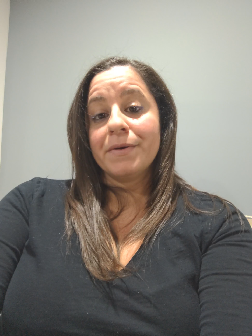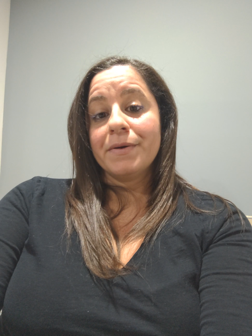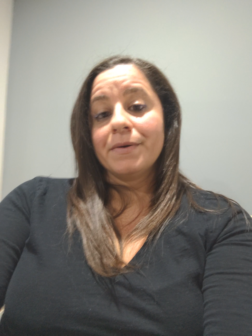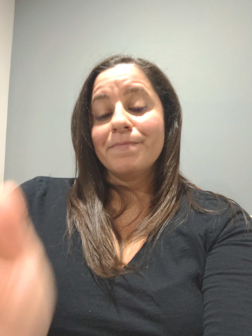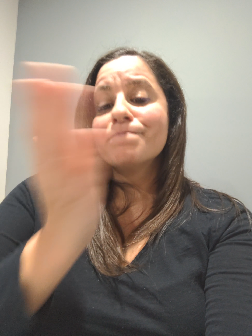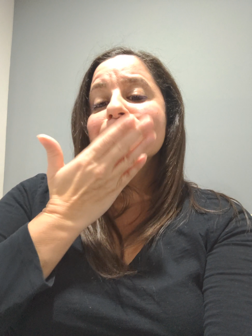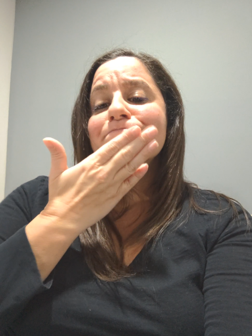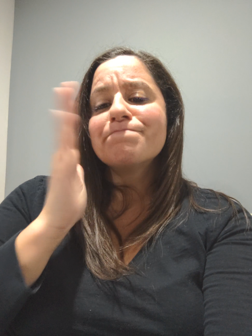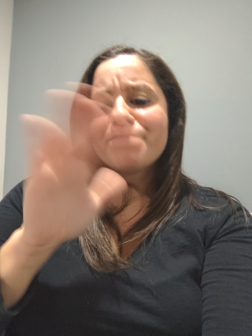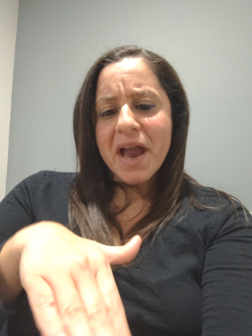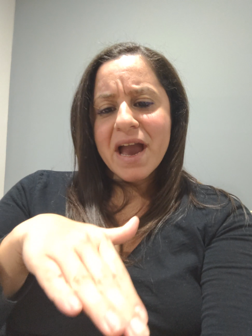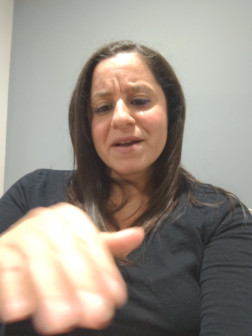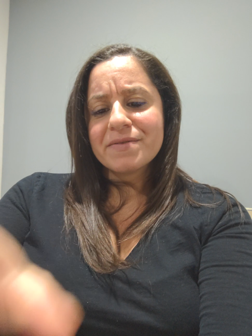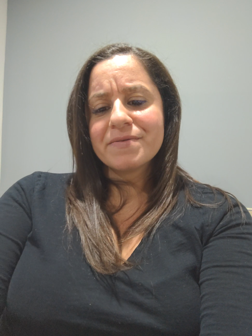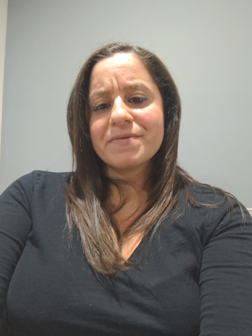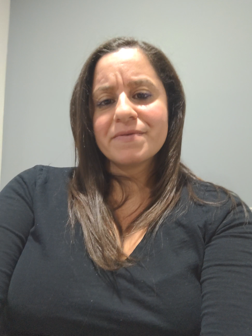bad